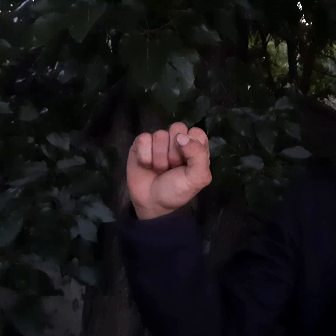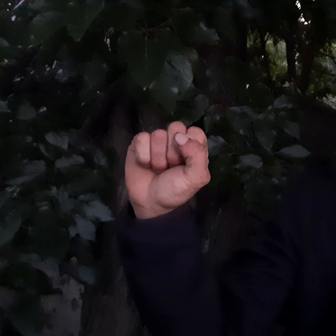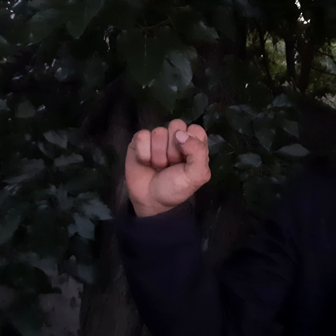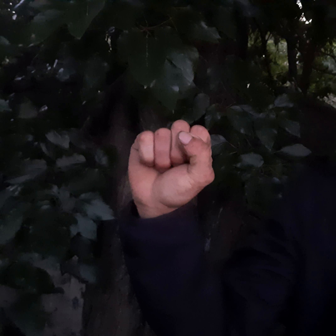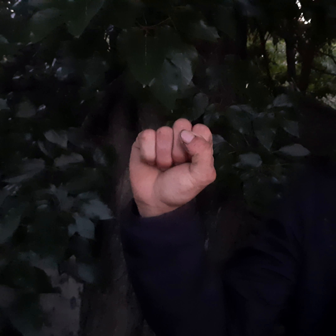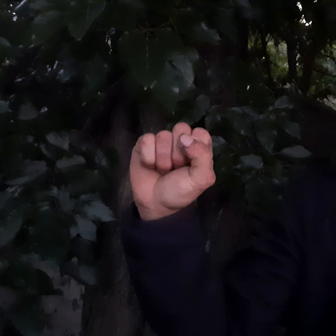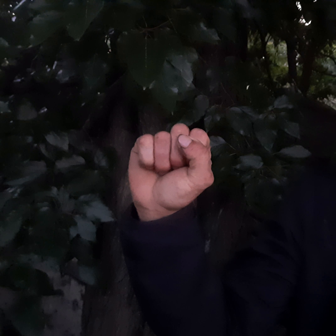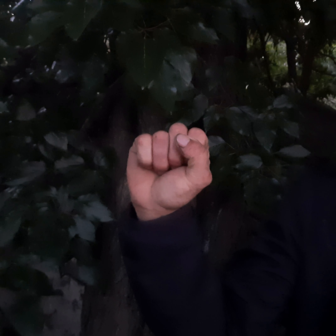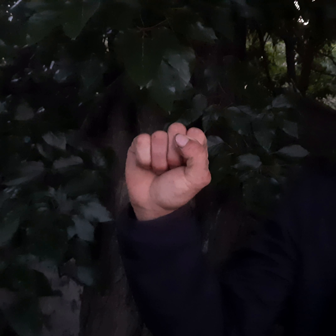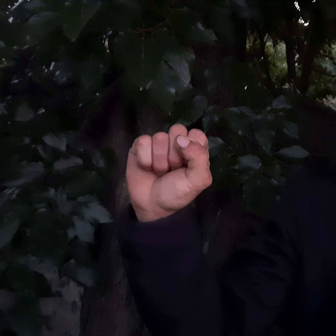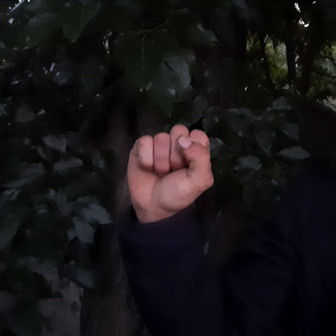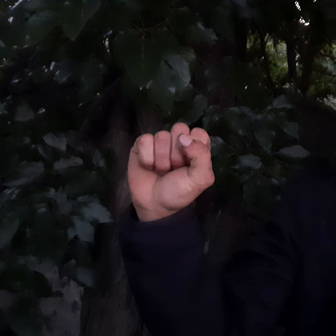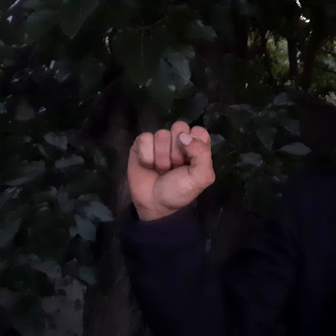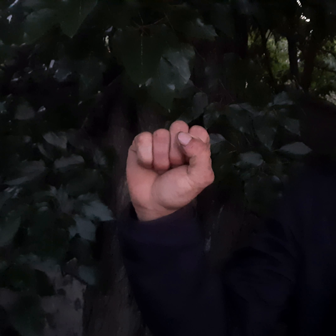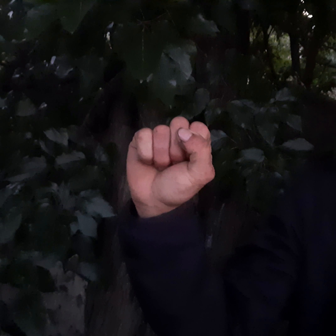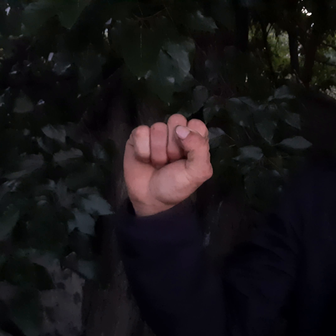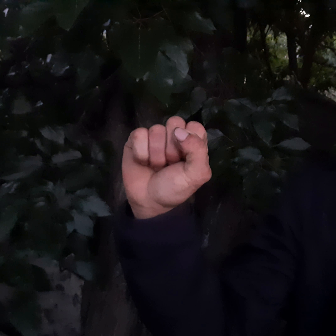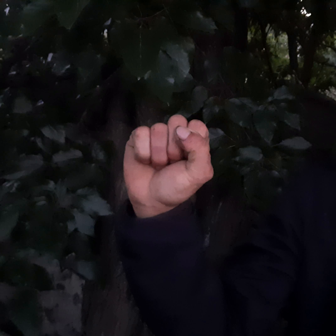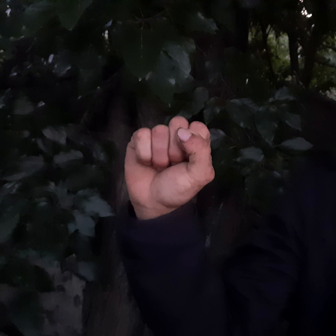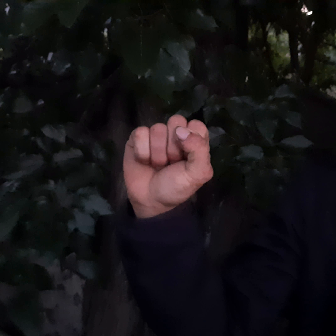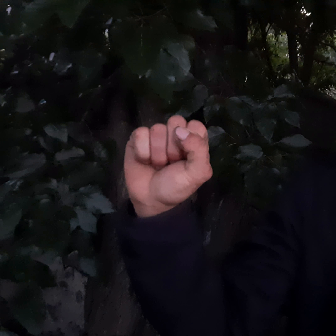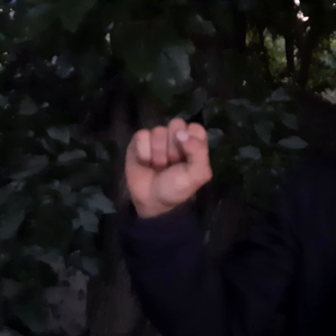А